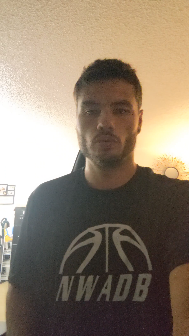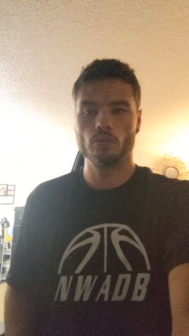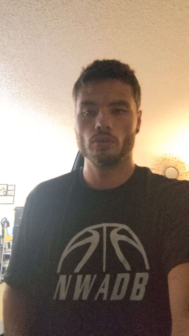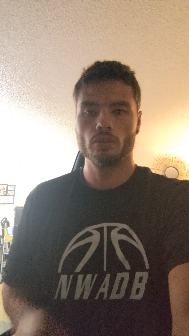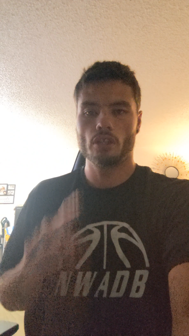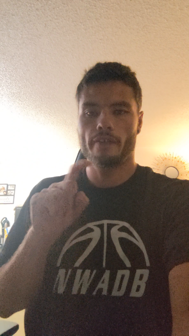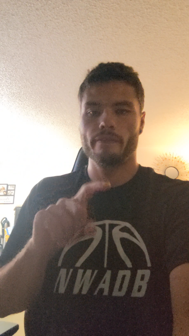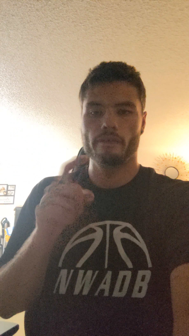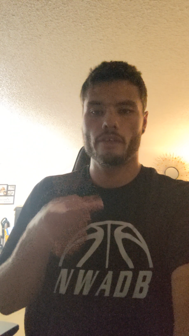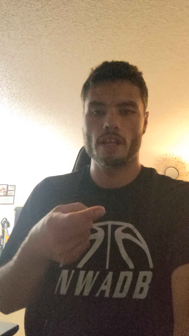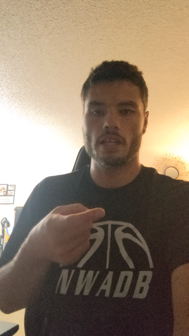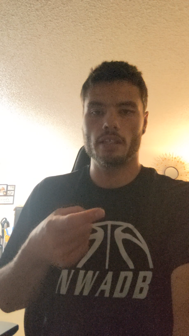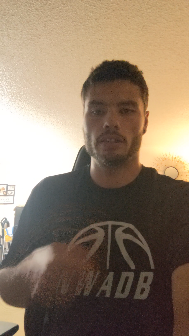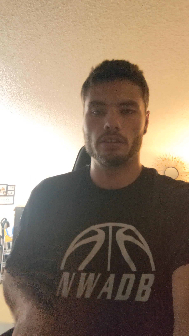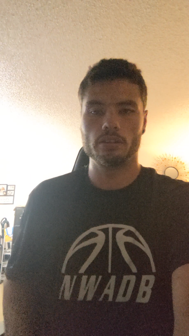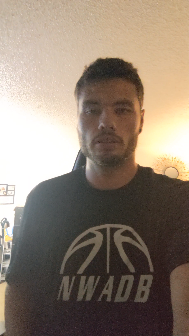friend